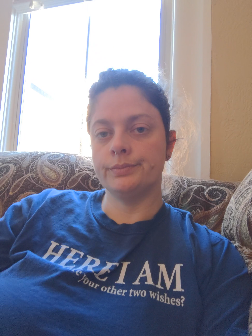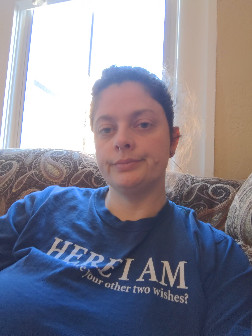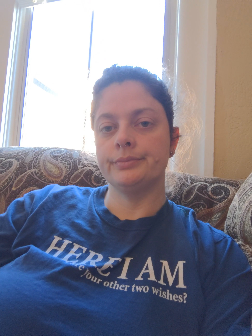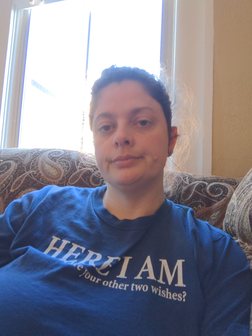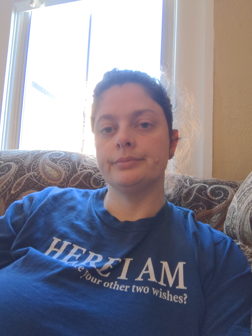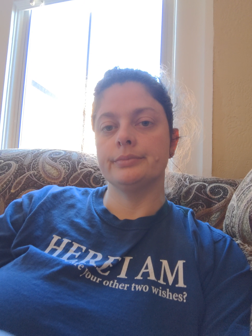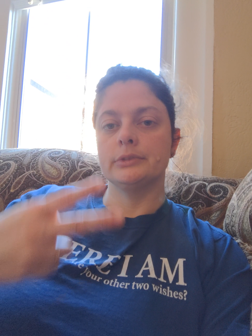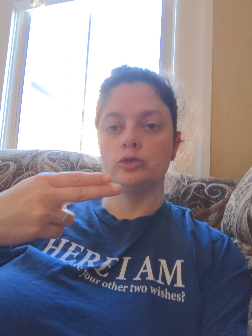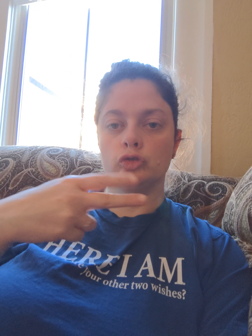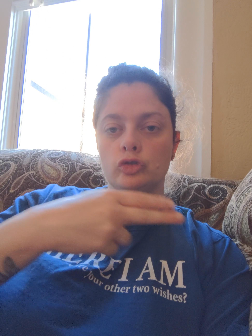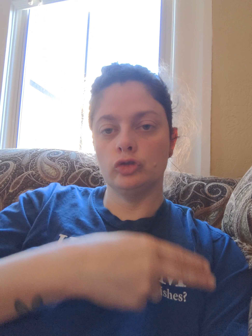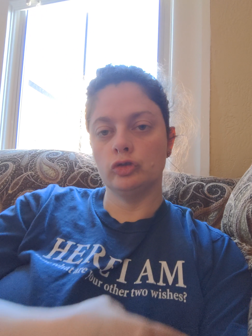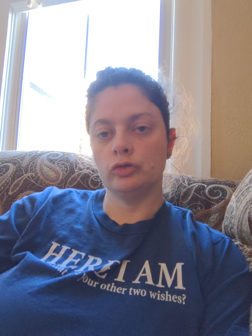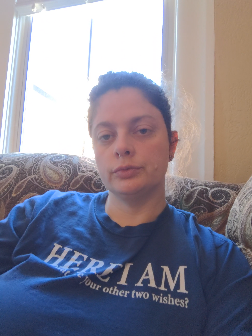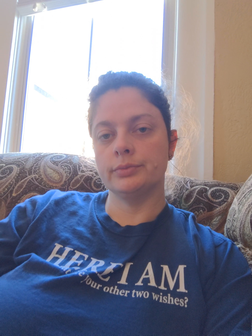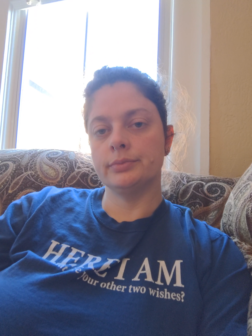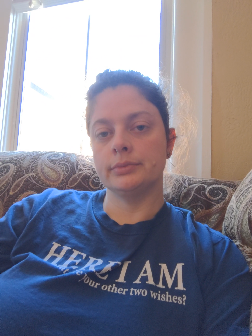scissors